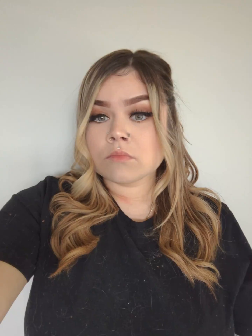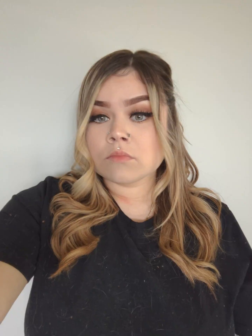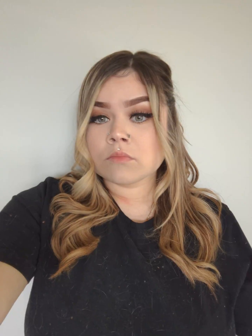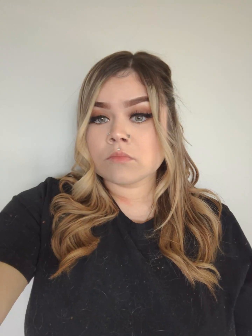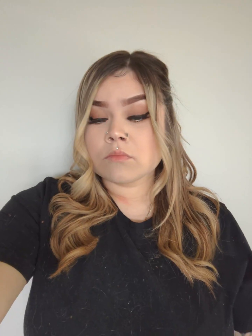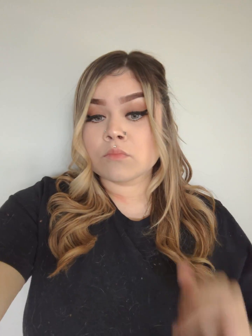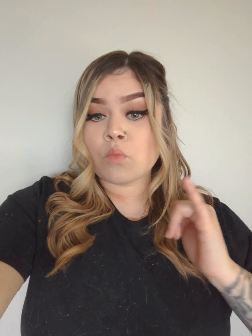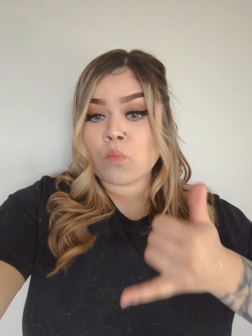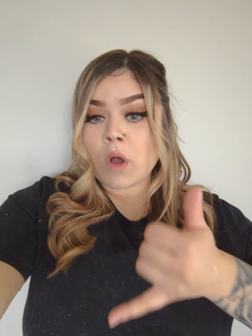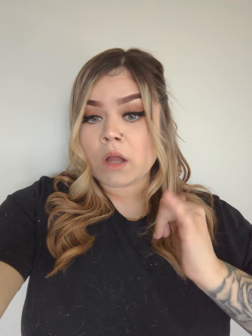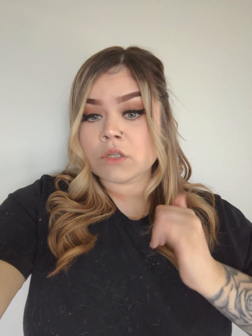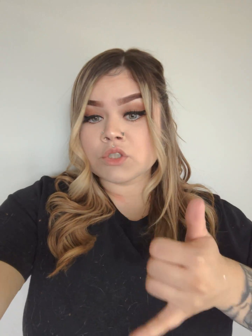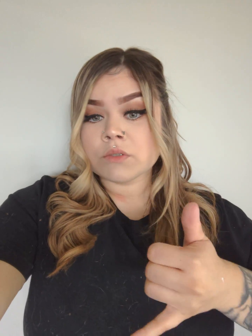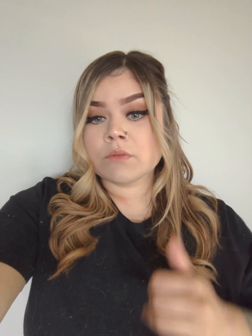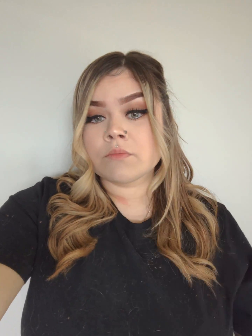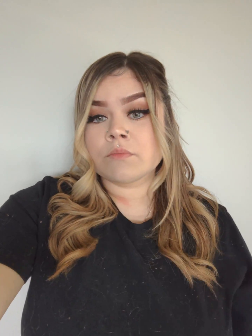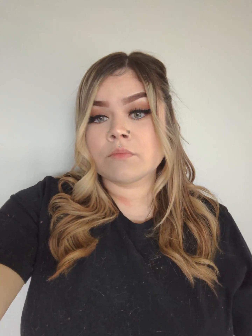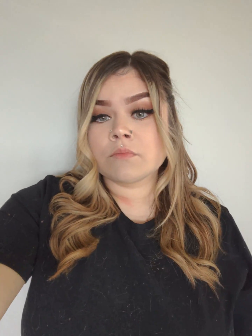rocking chair